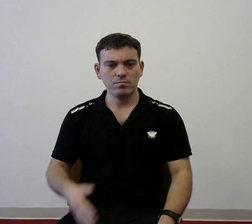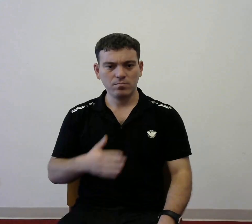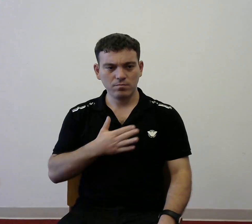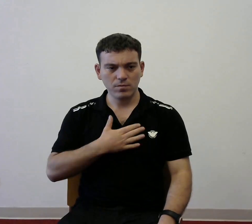mən